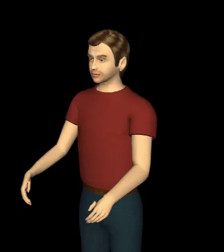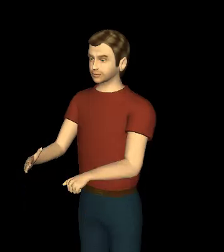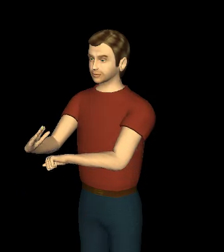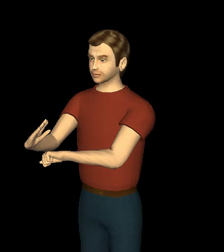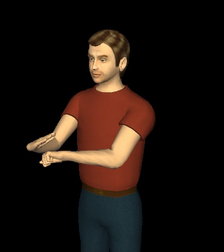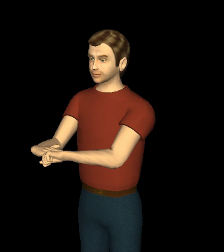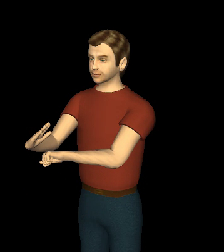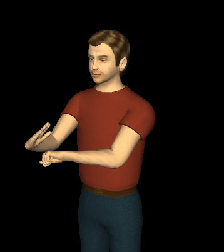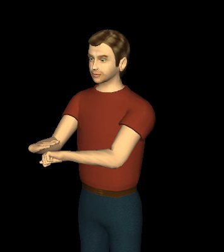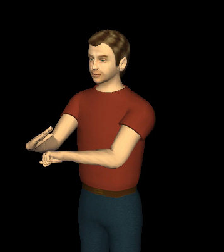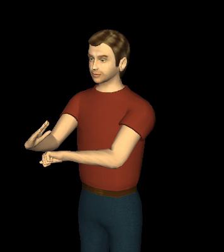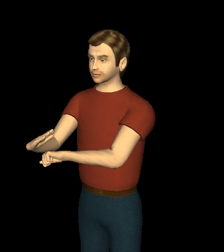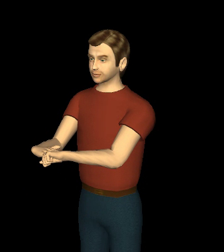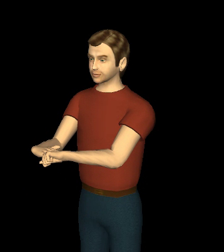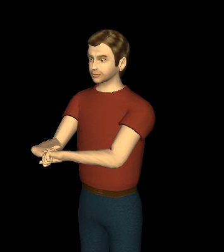يسار